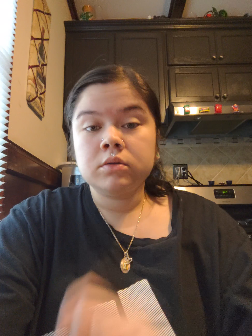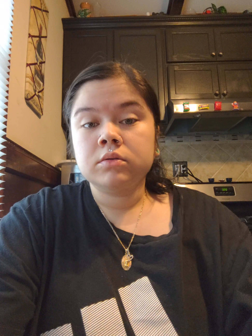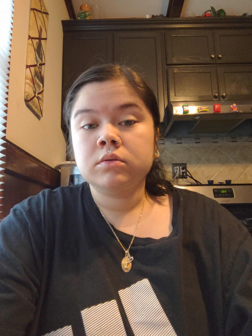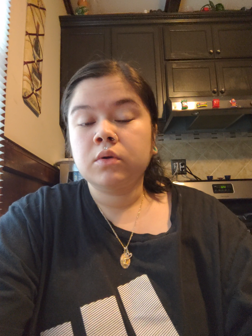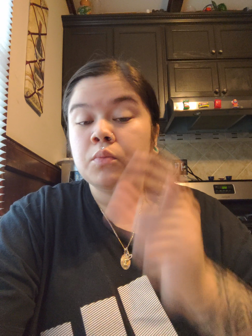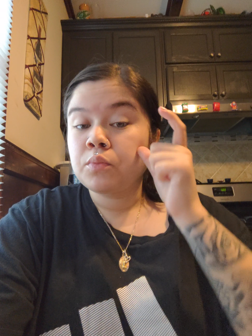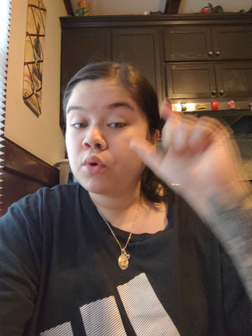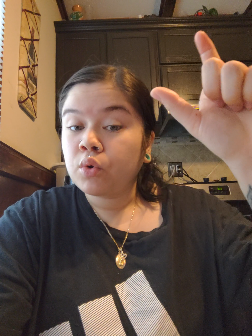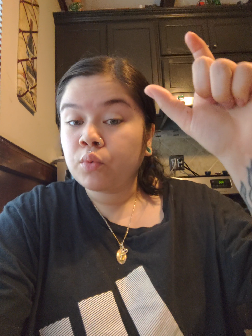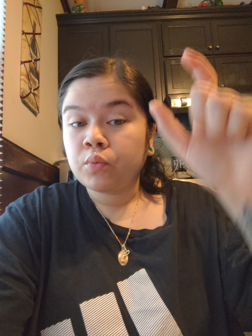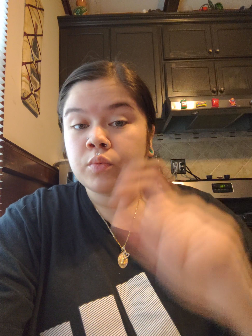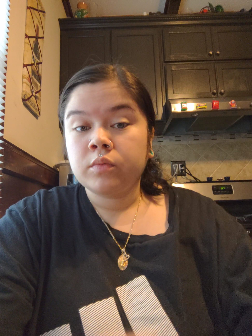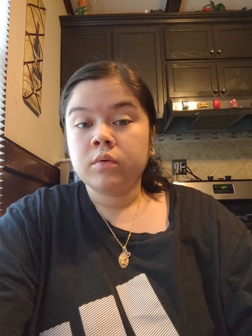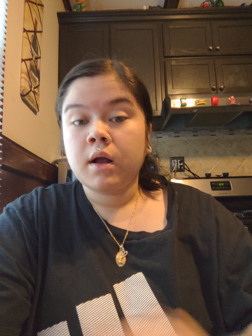moon